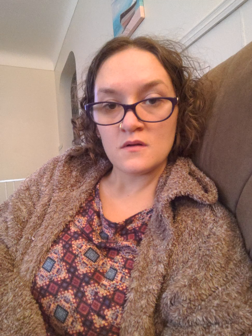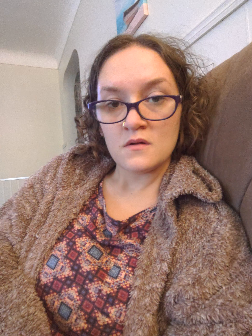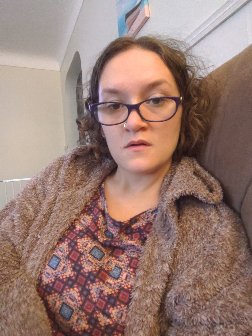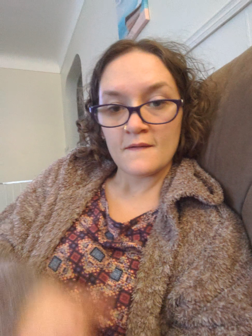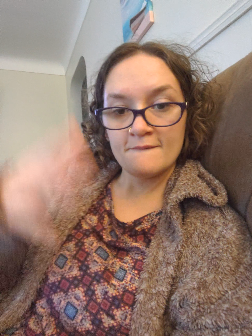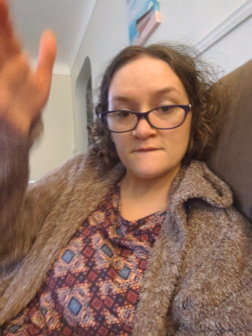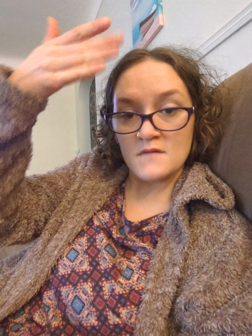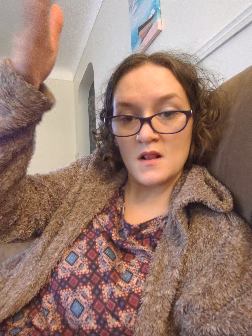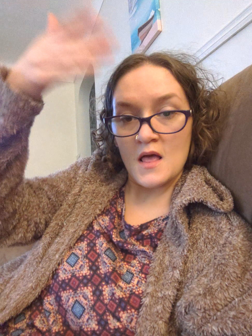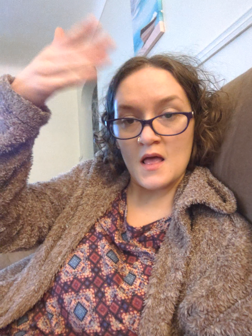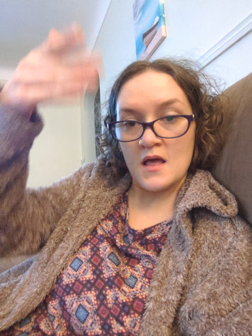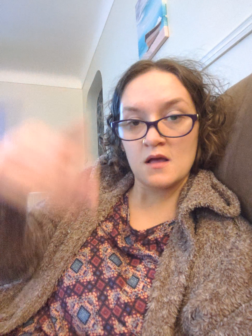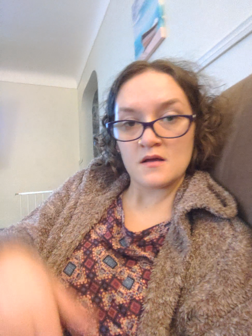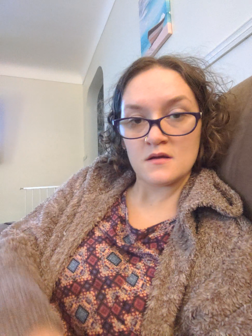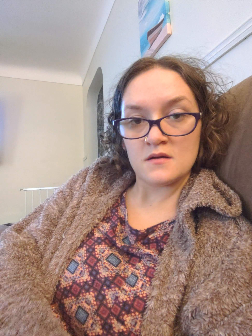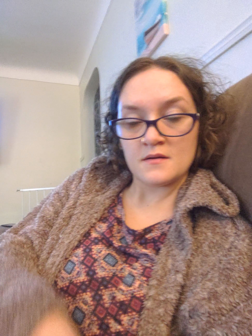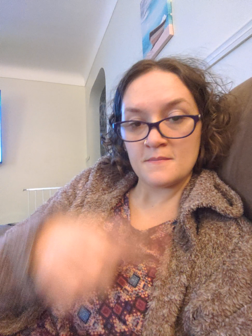flag